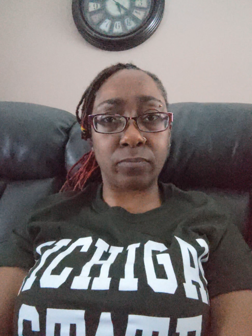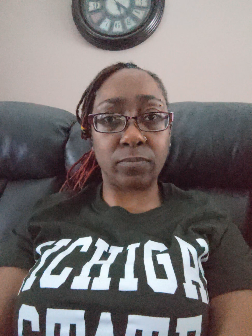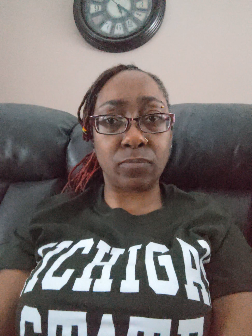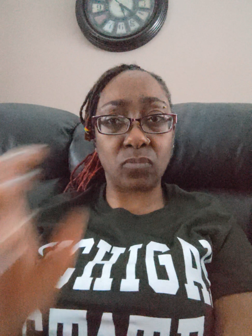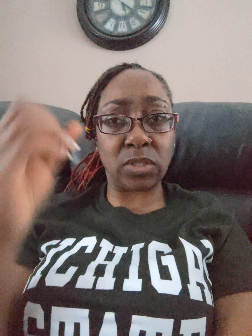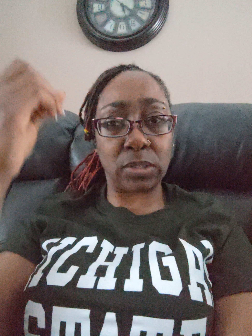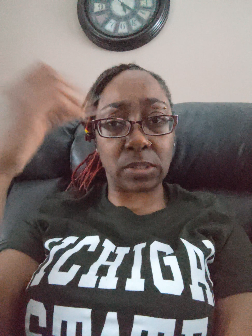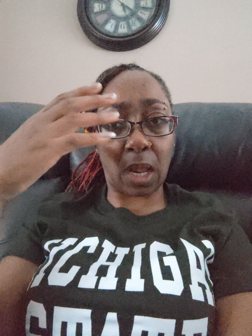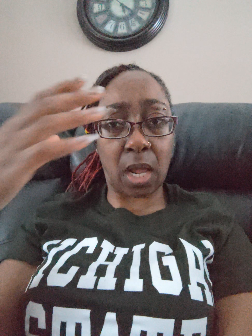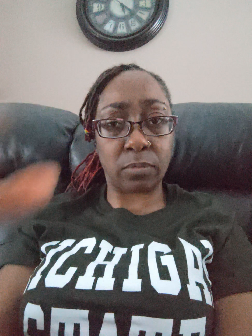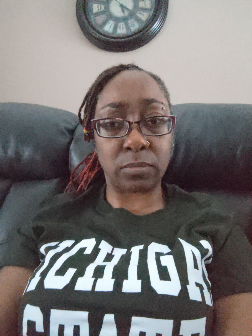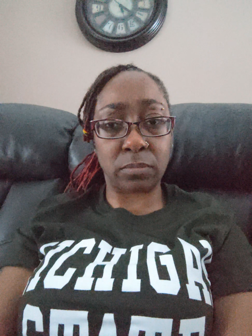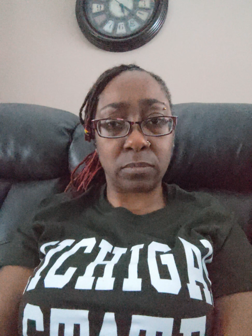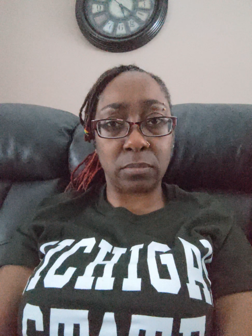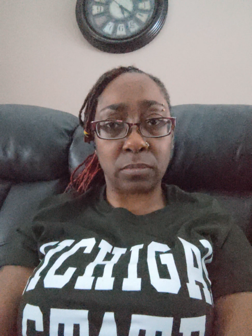shower